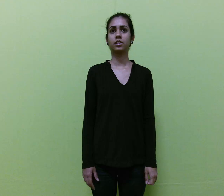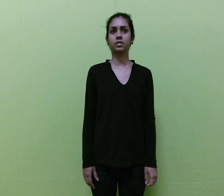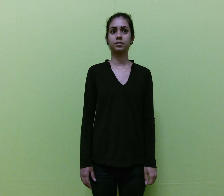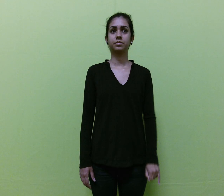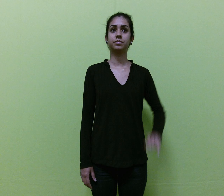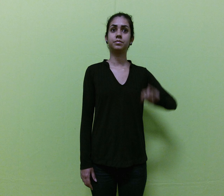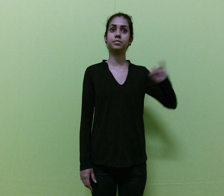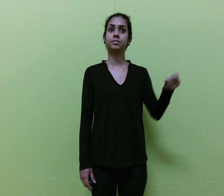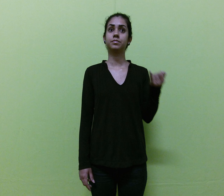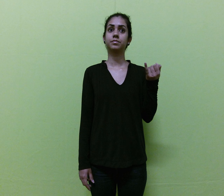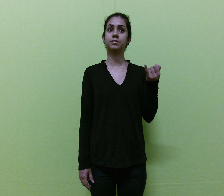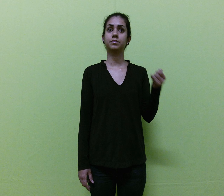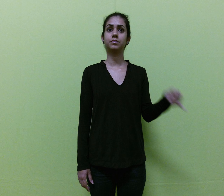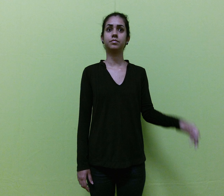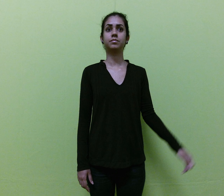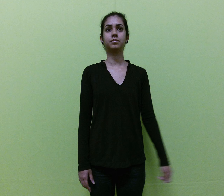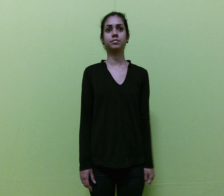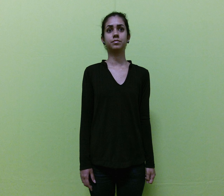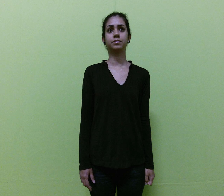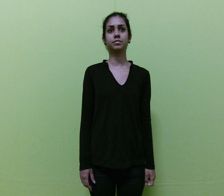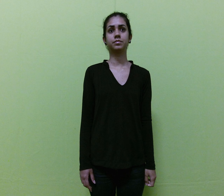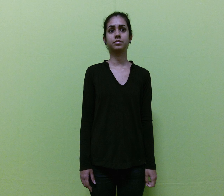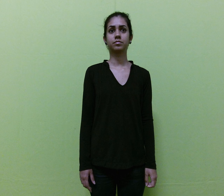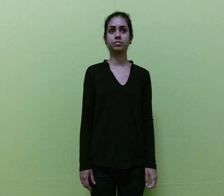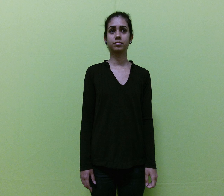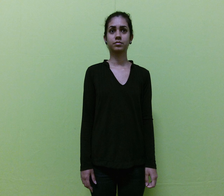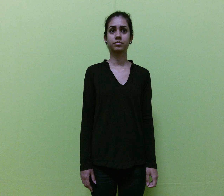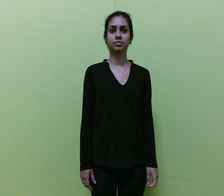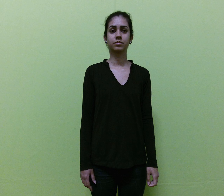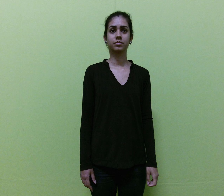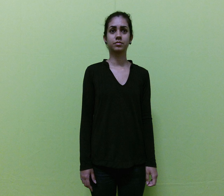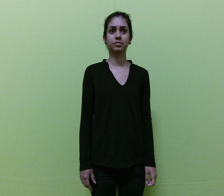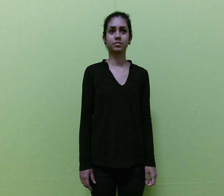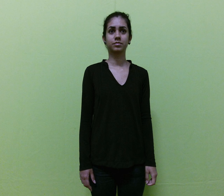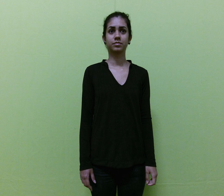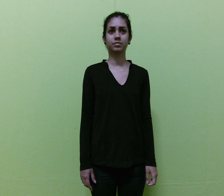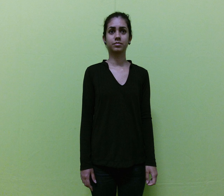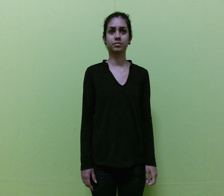aproveitar